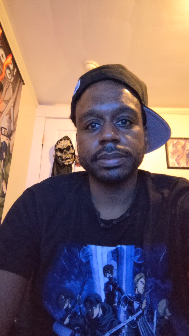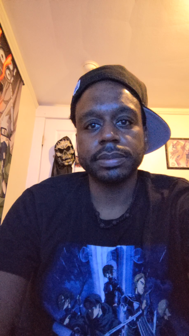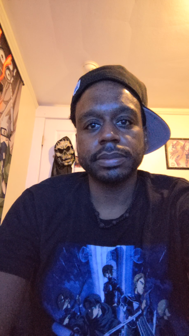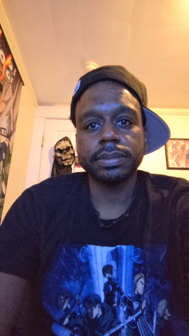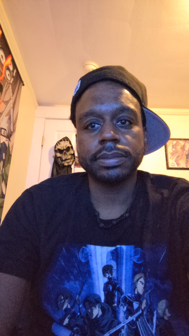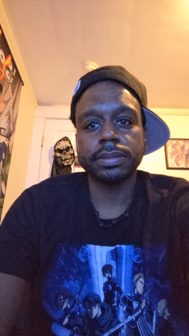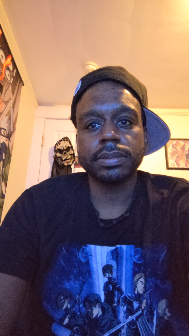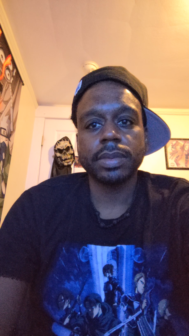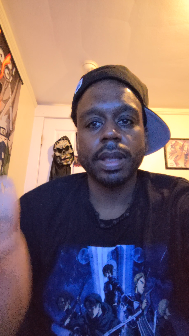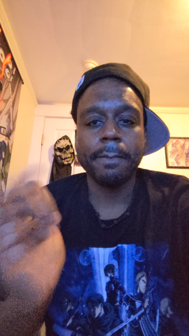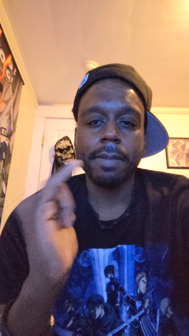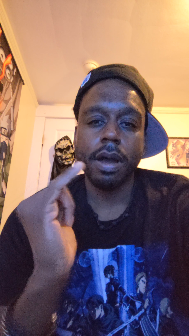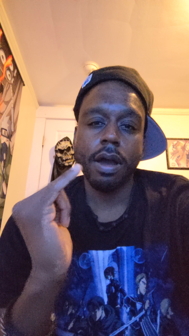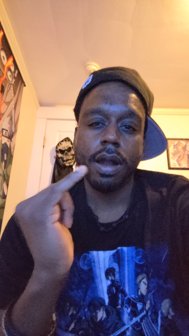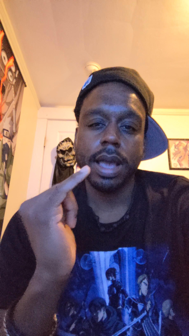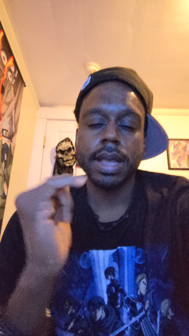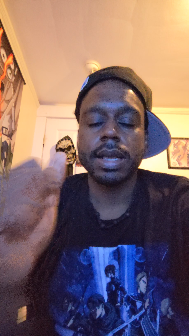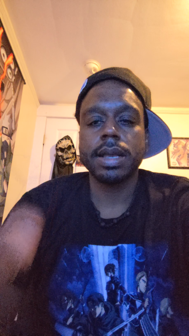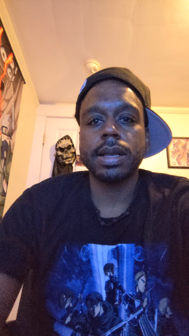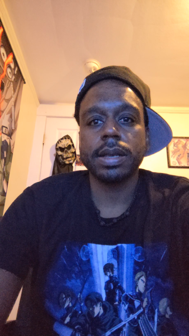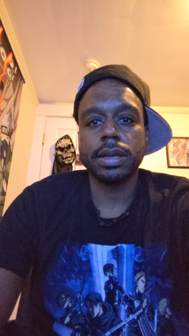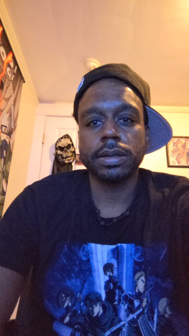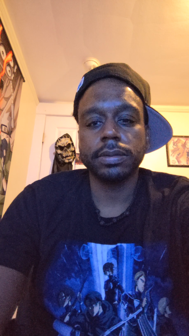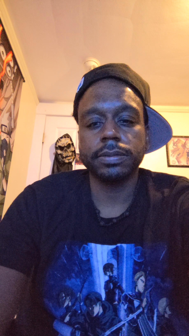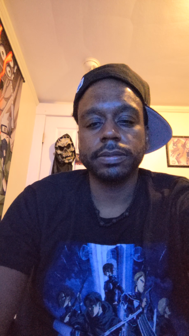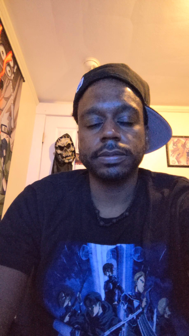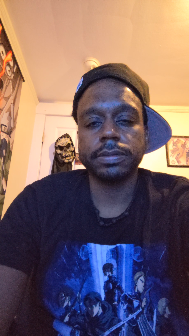party